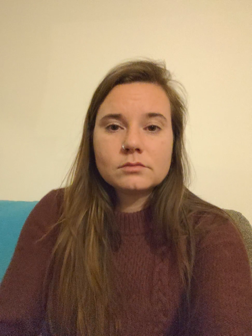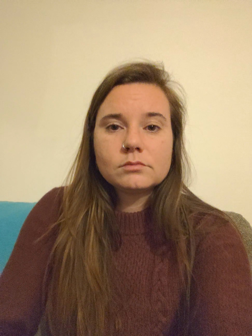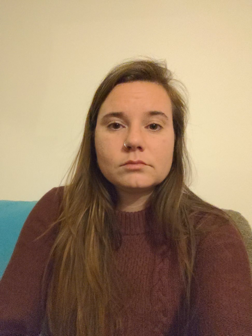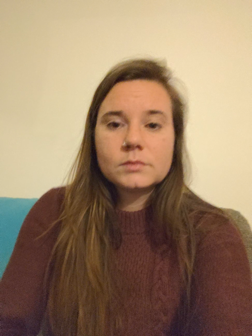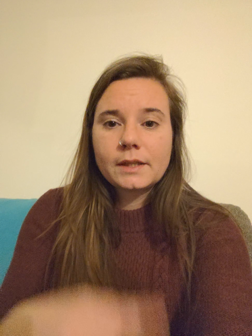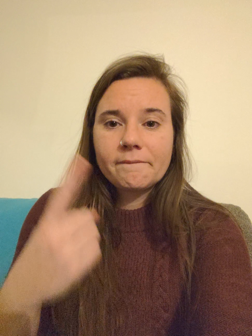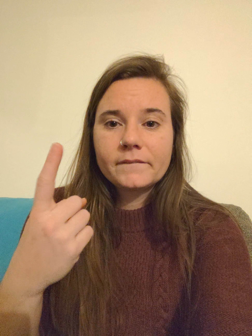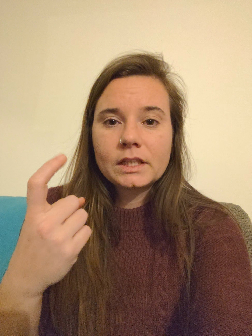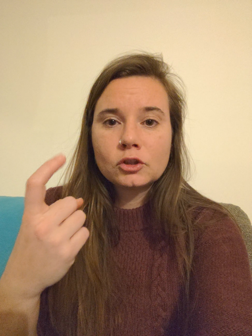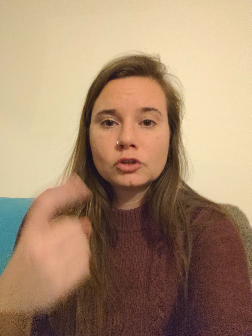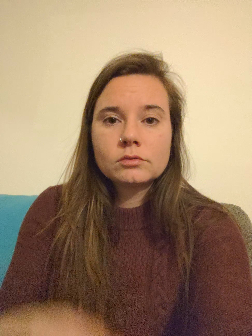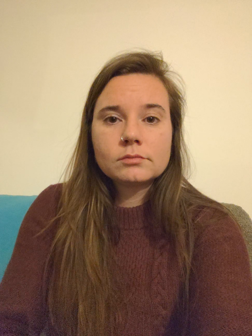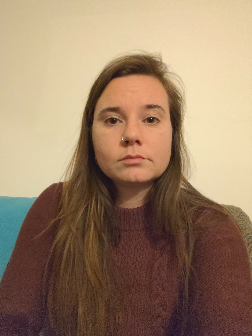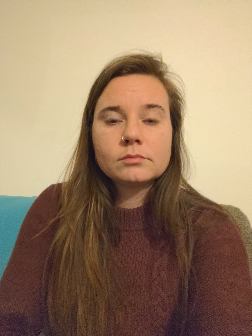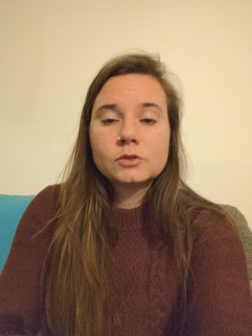finger